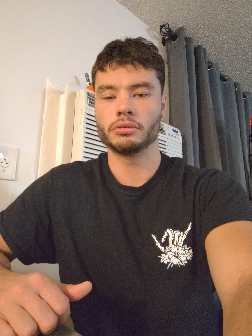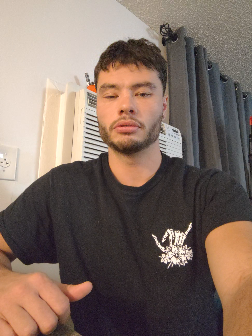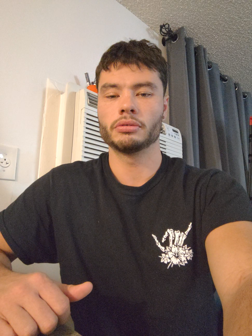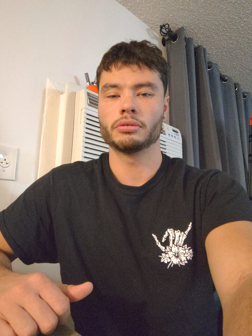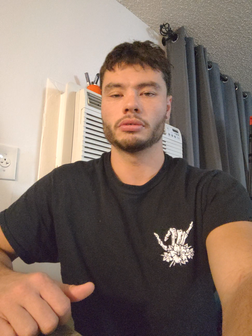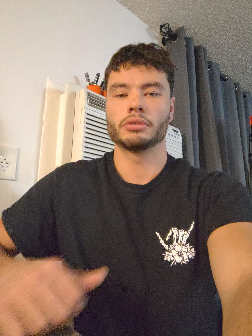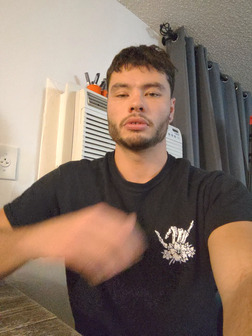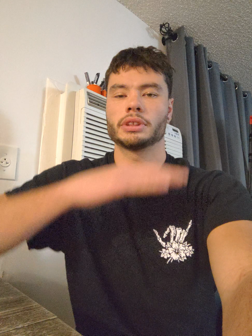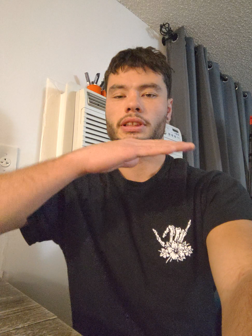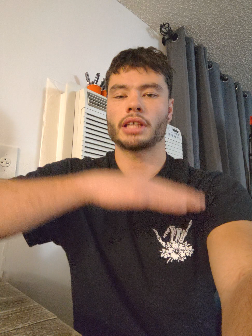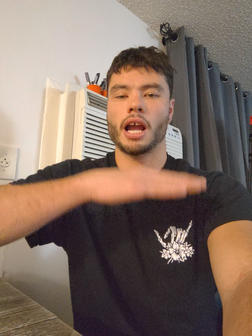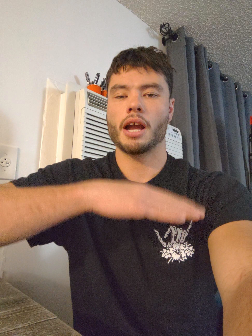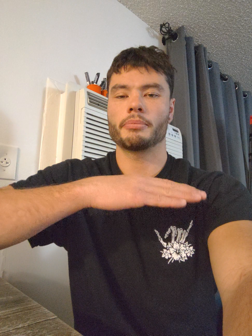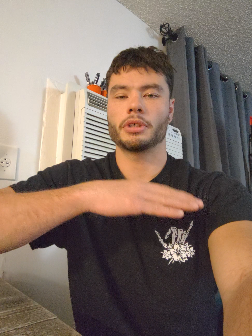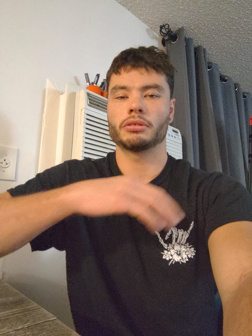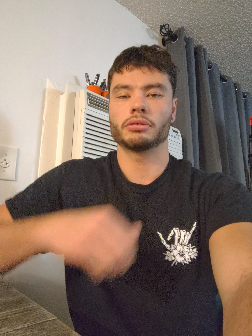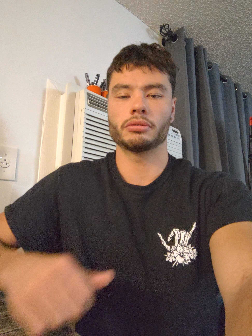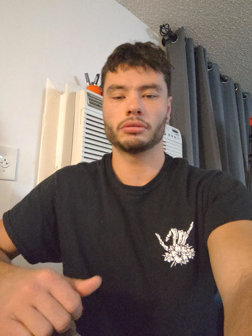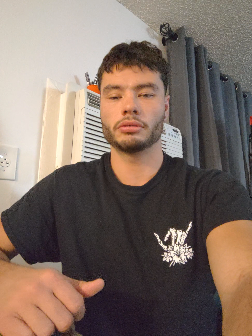table